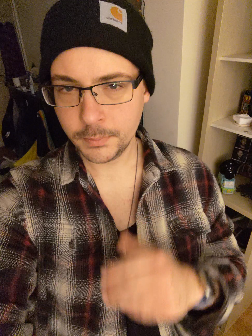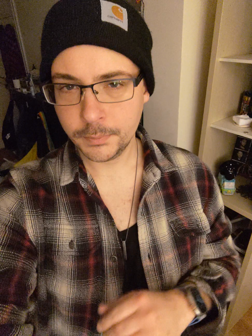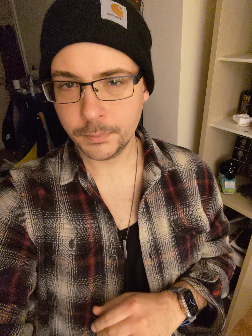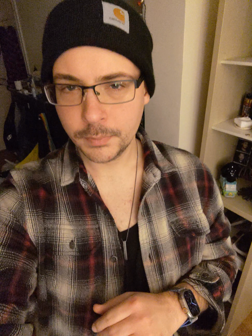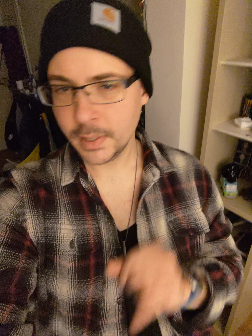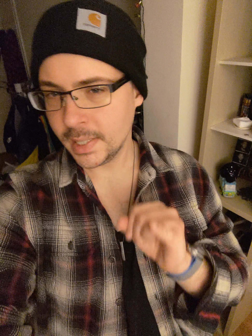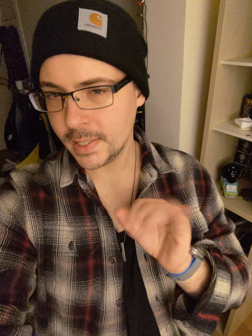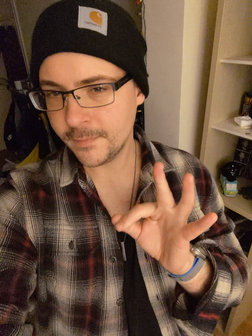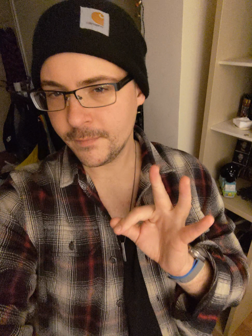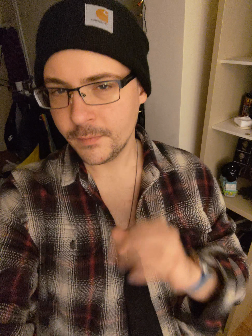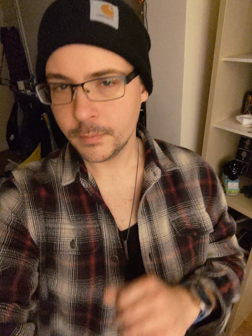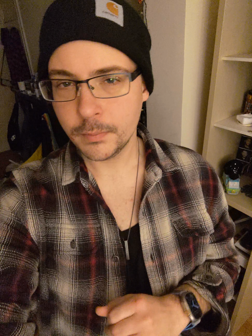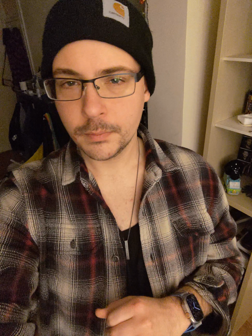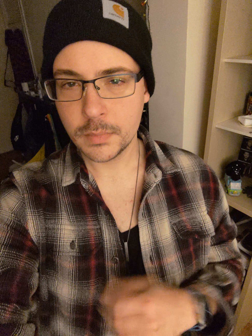if